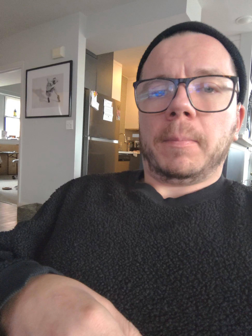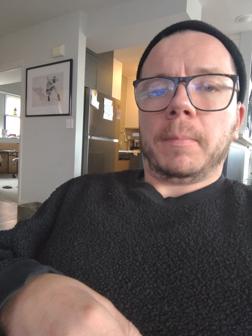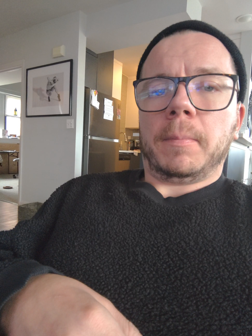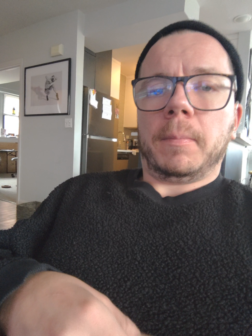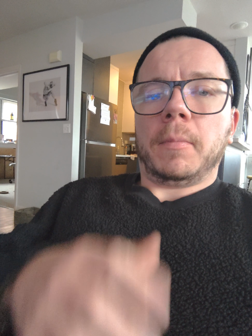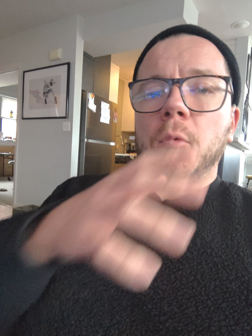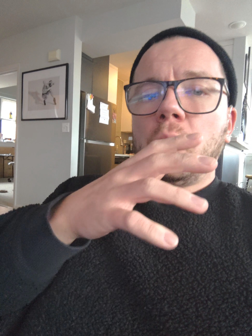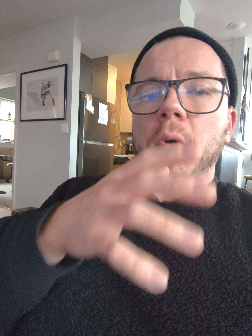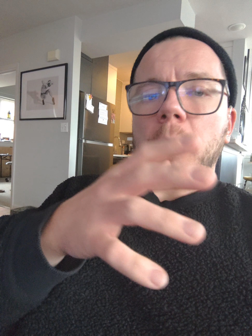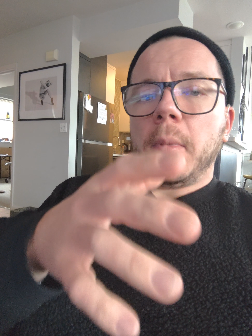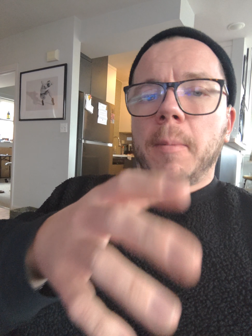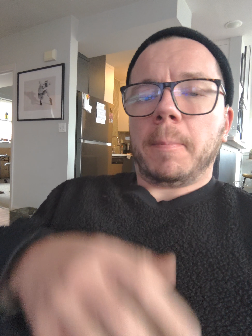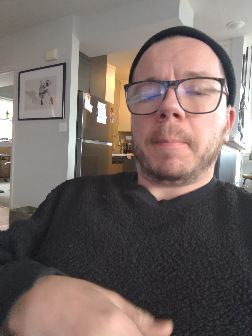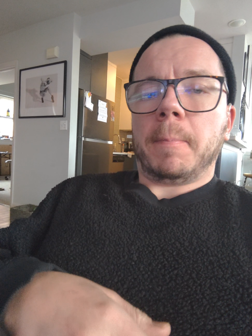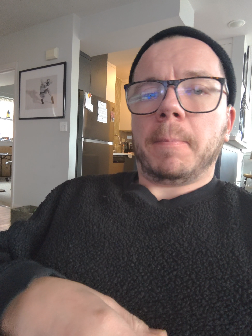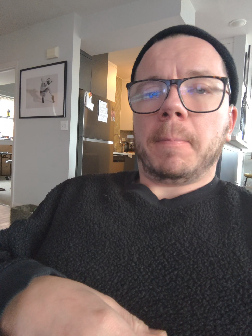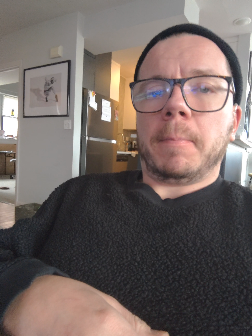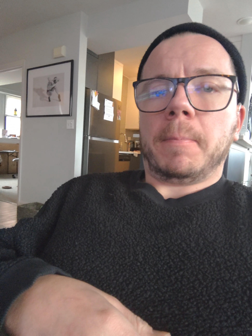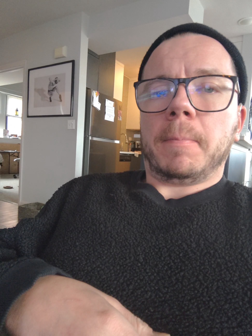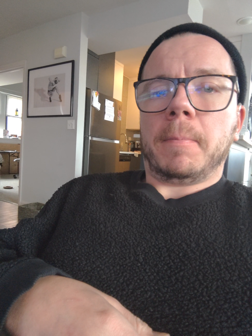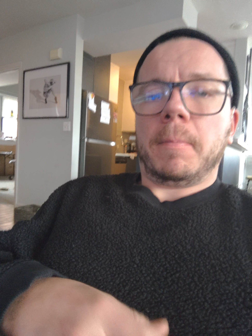grandma